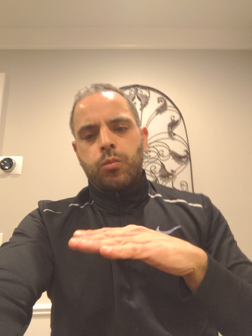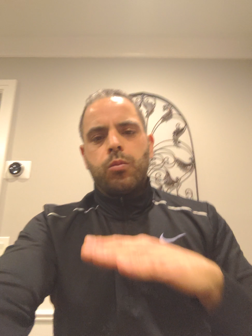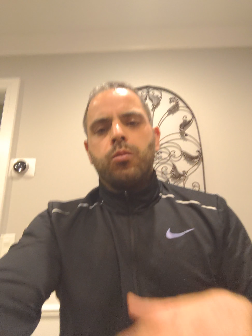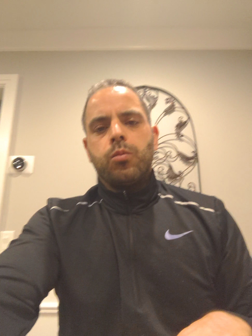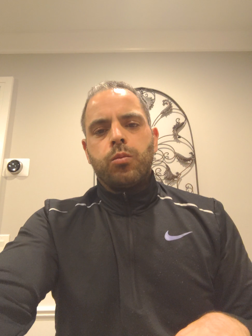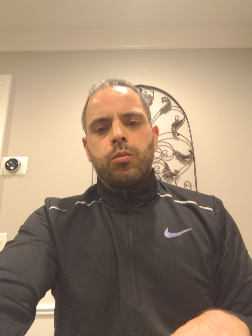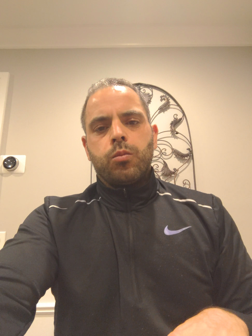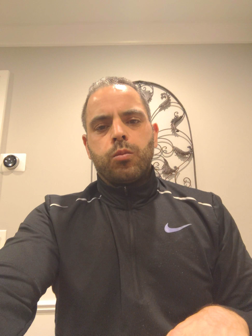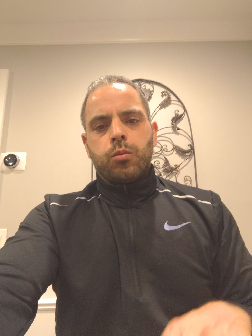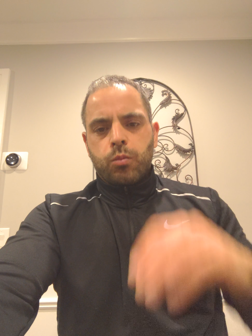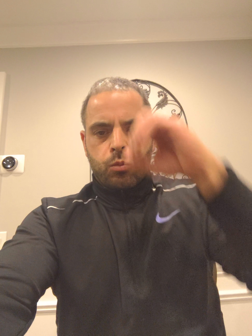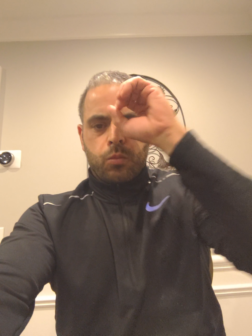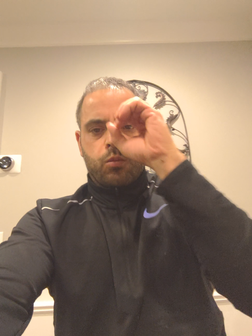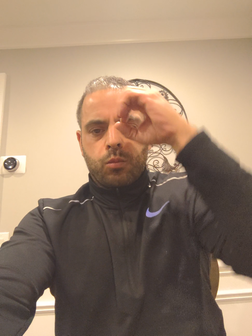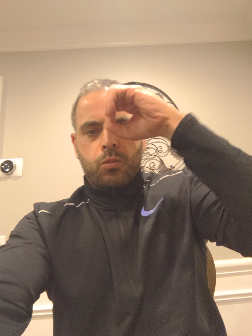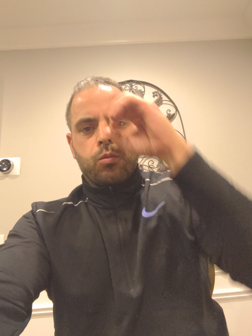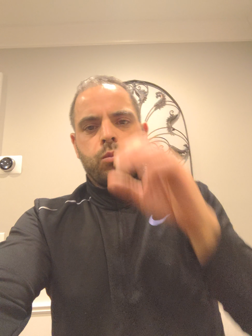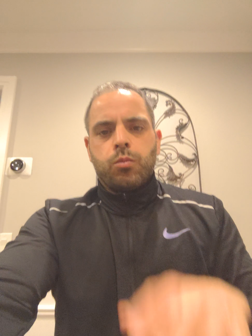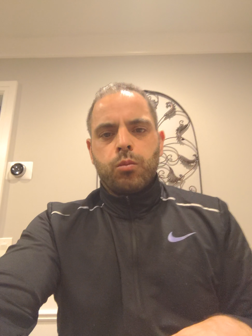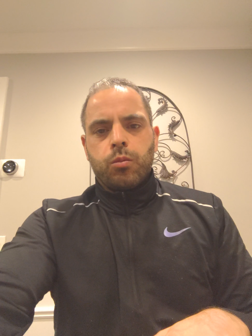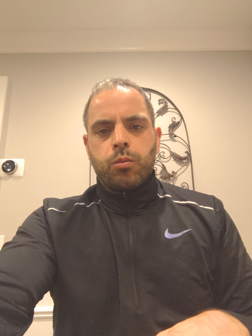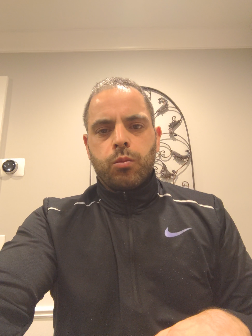owl